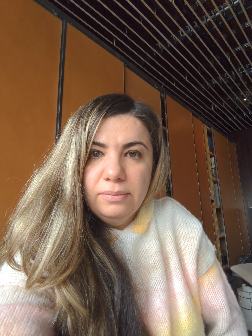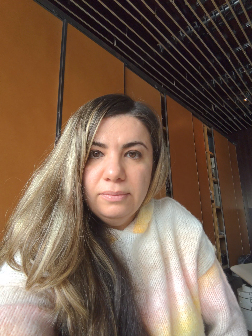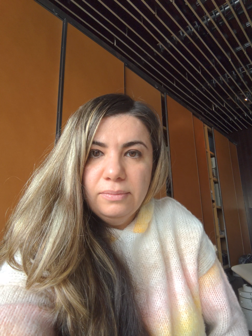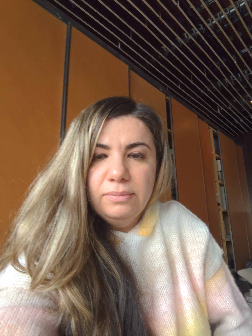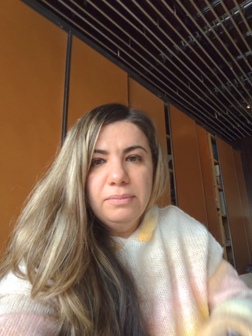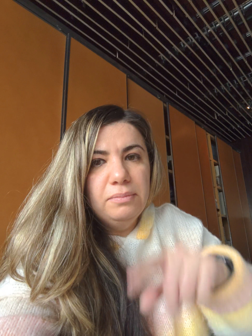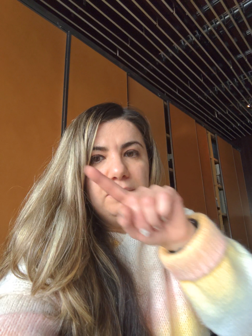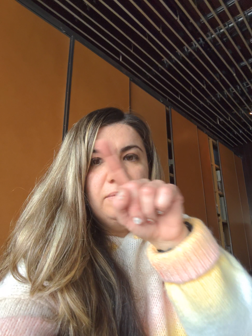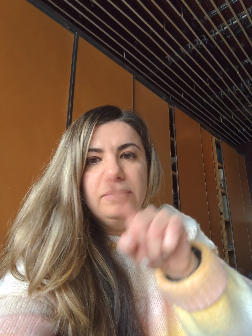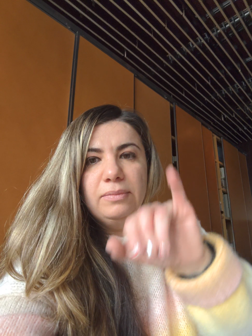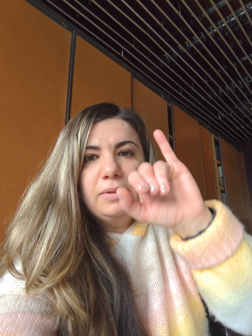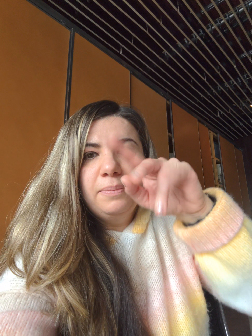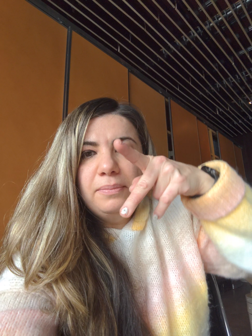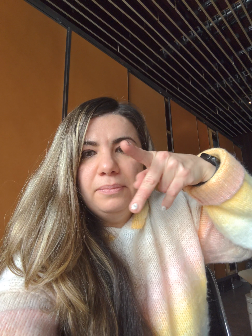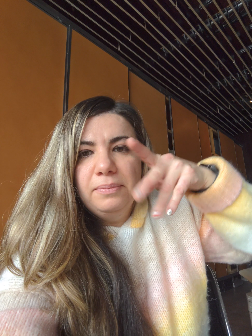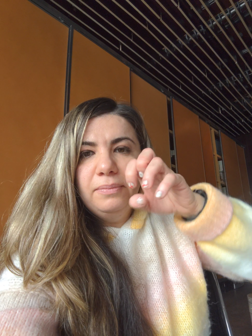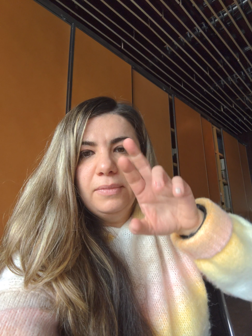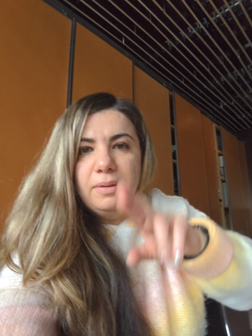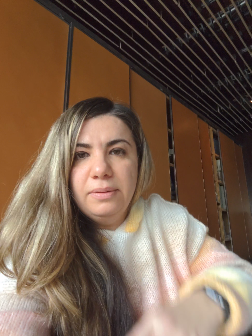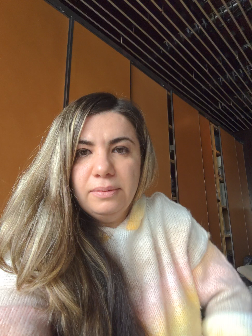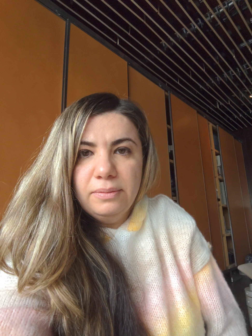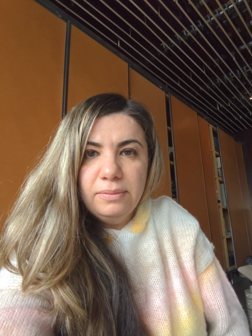zipper